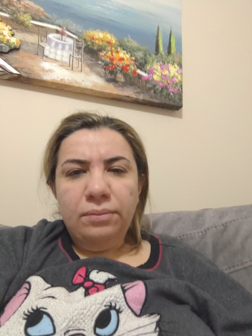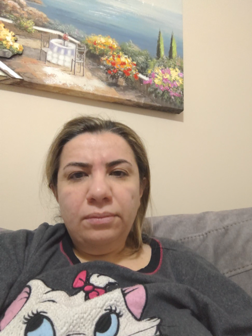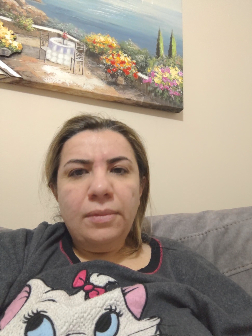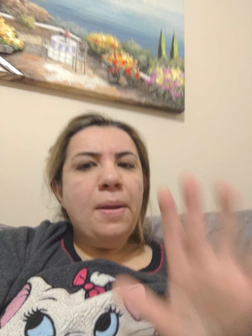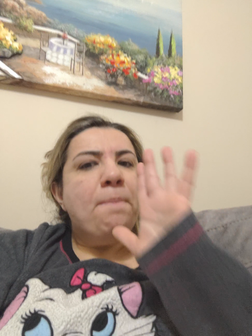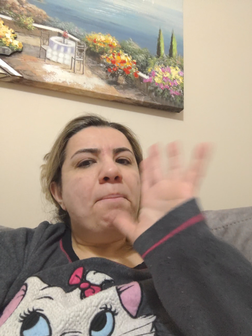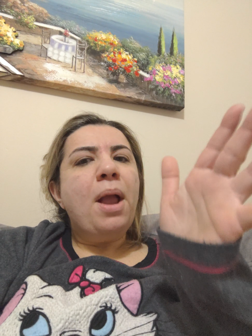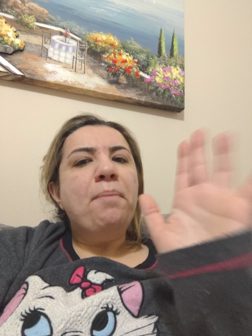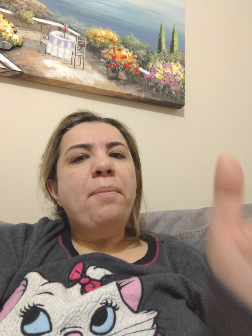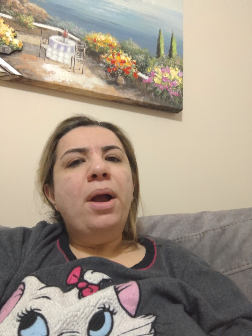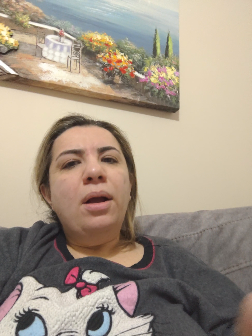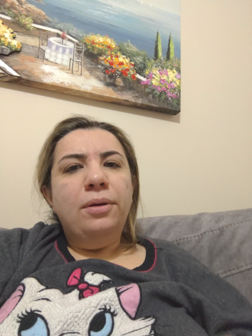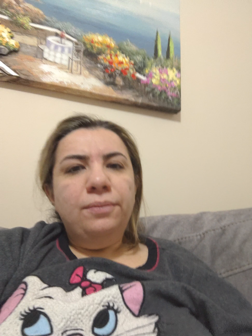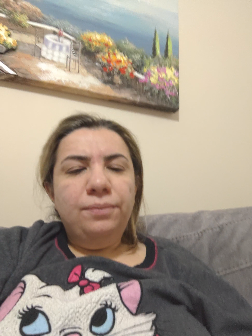grandma